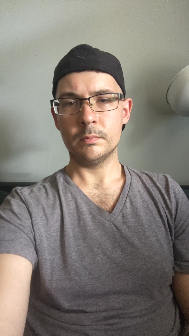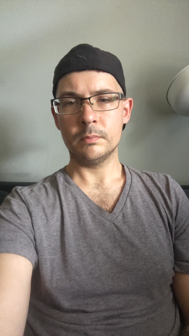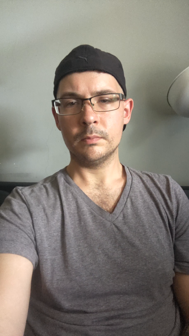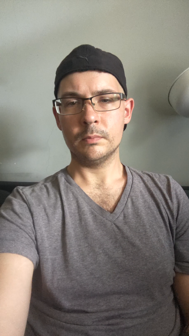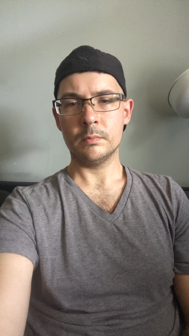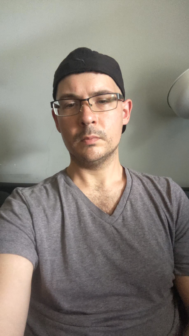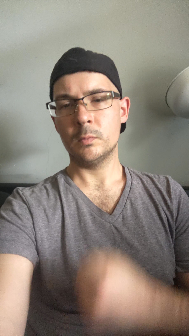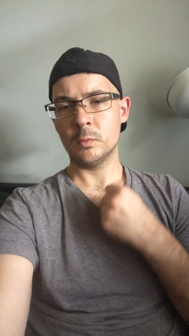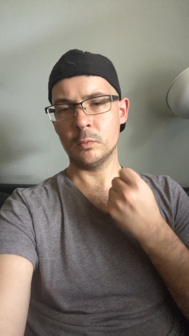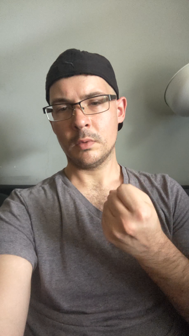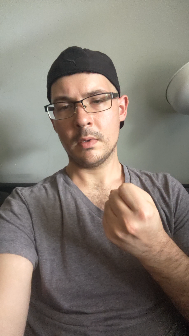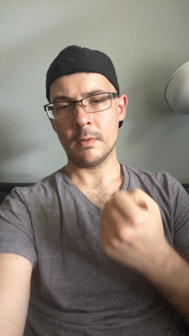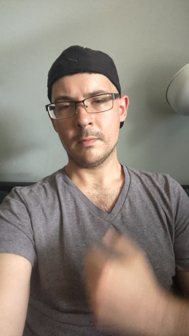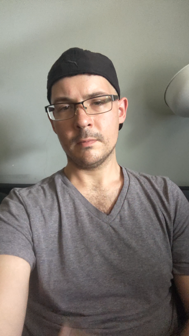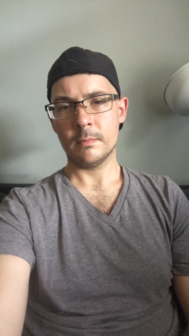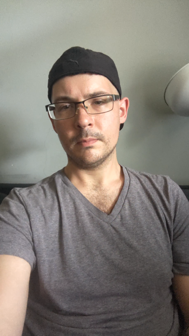drive